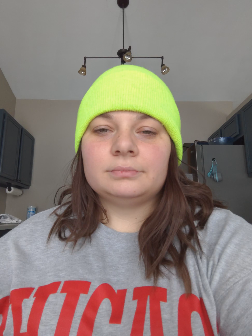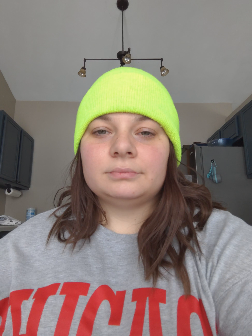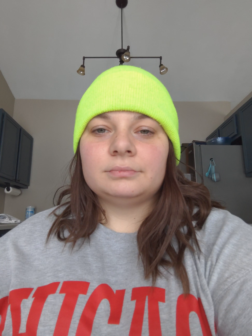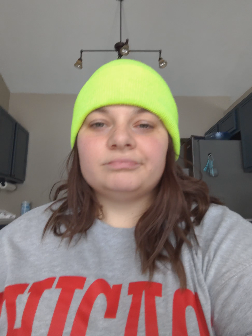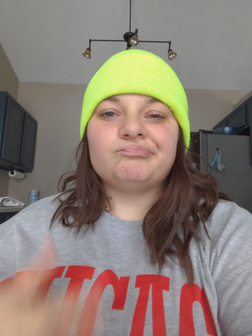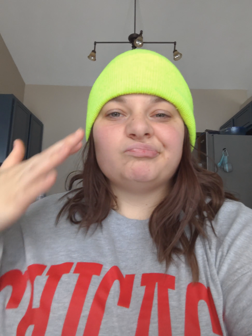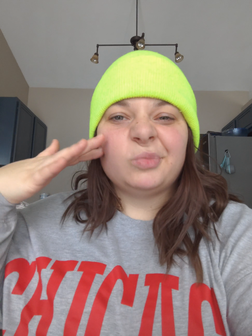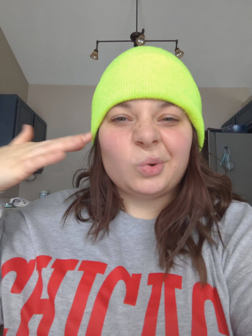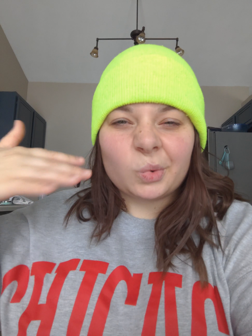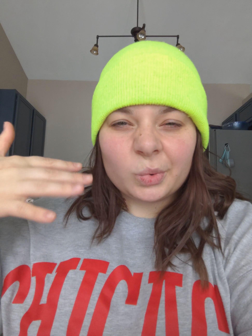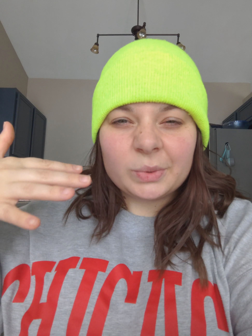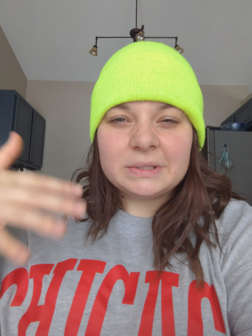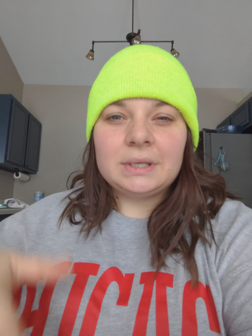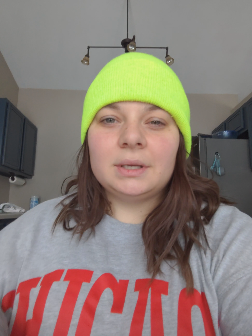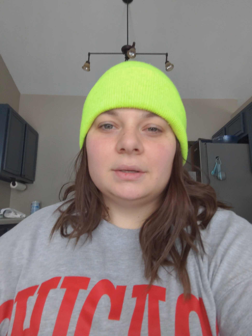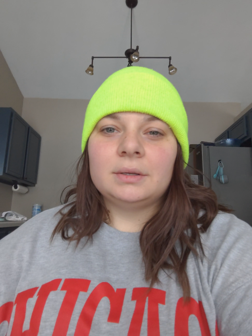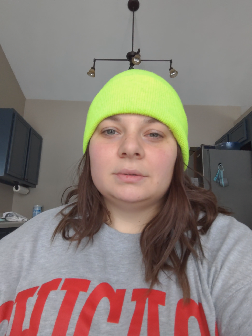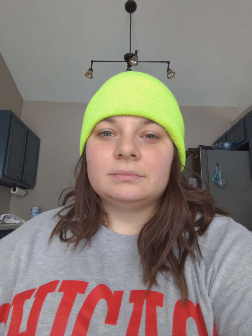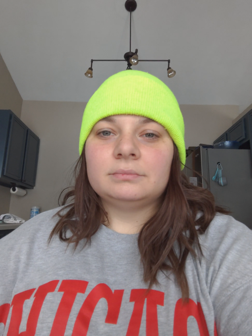noisy